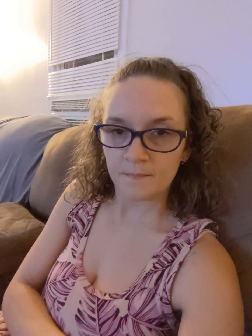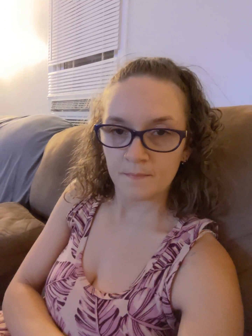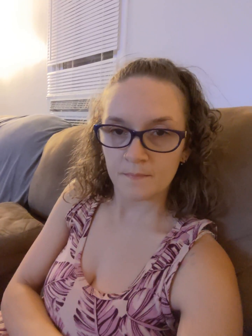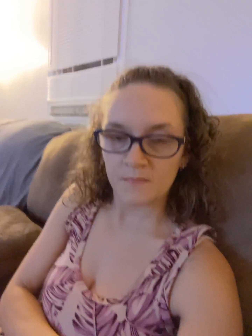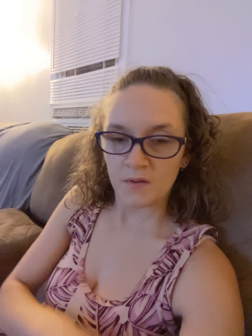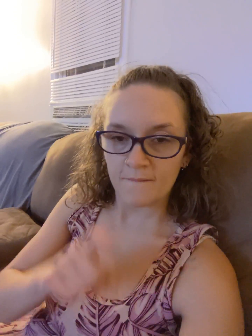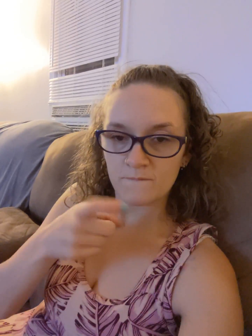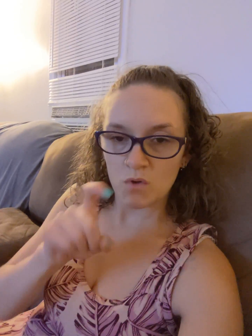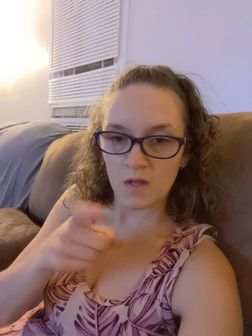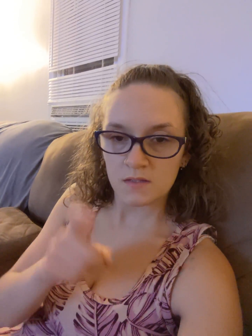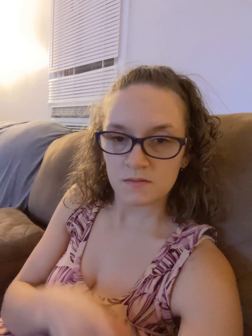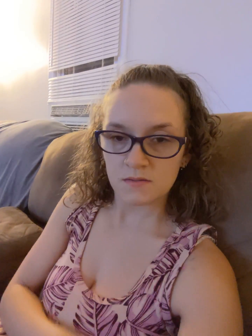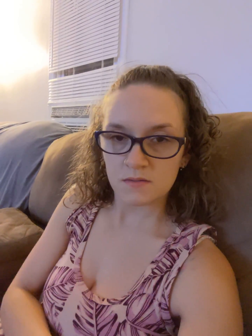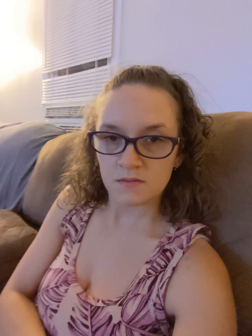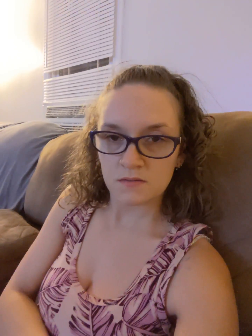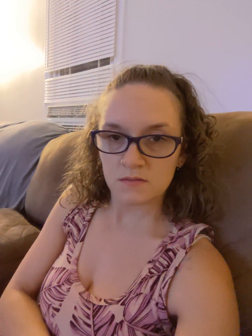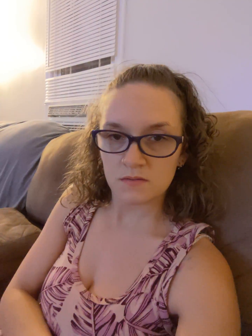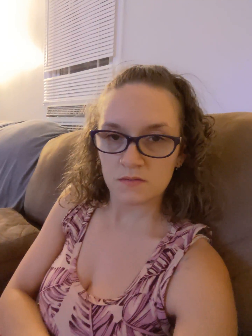friend